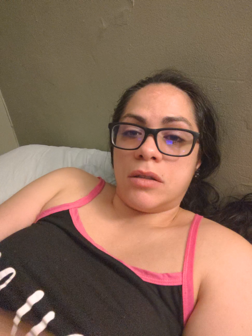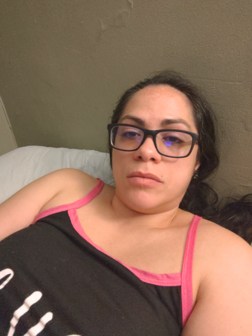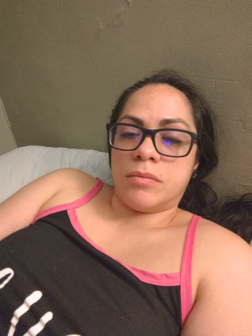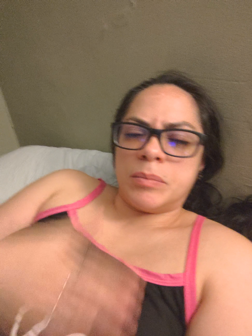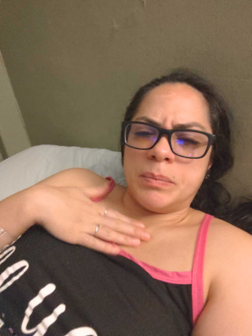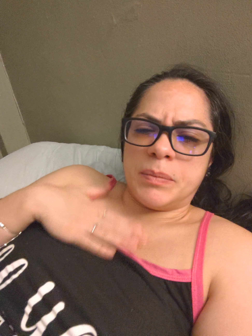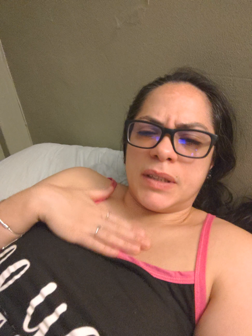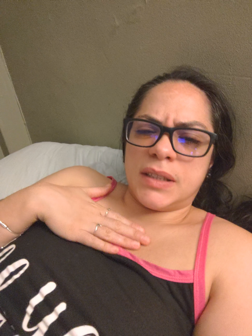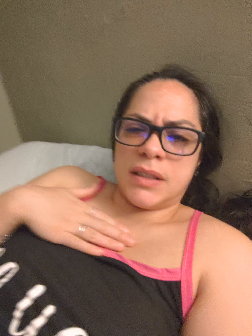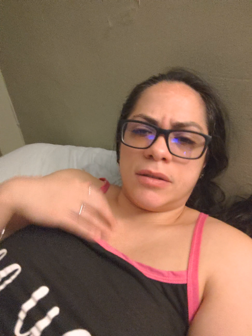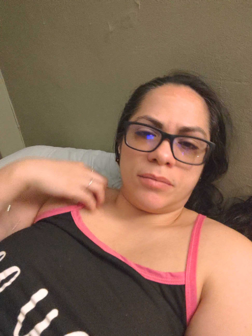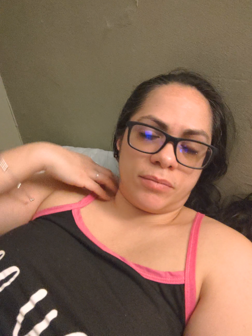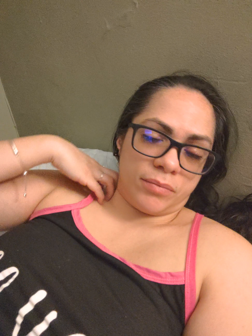please